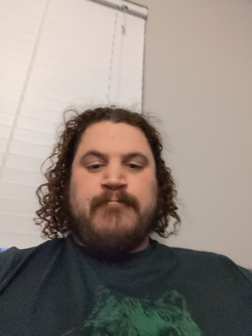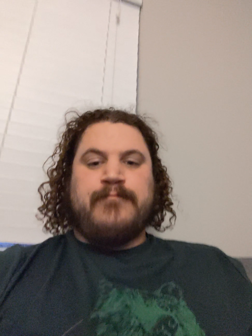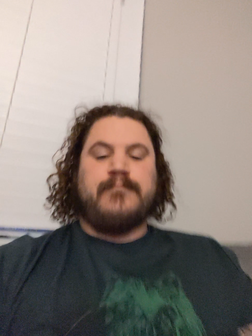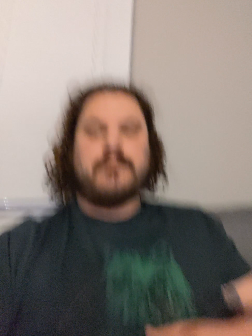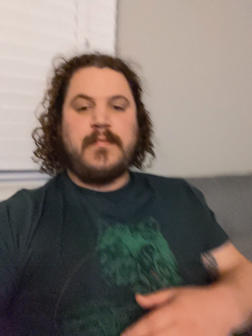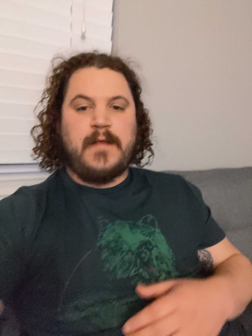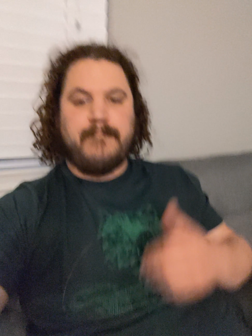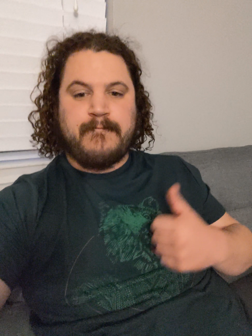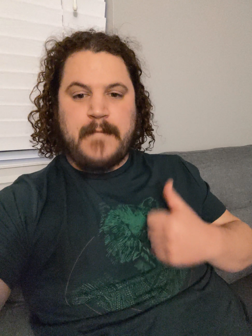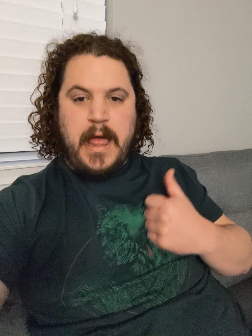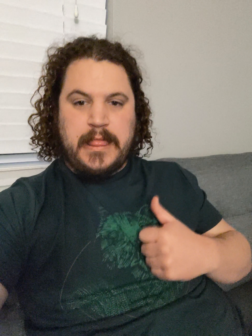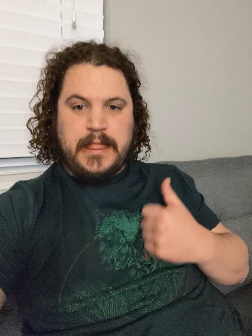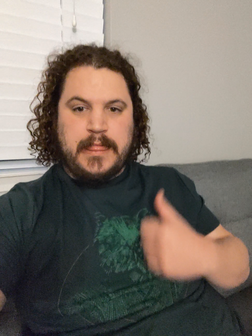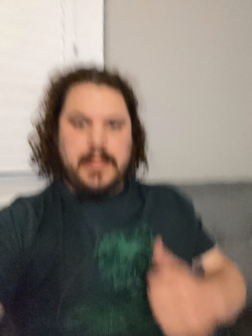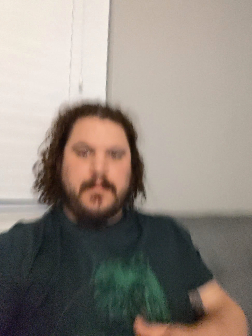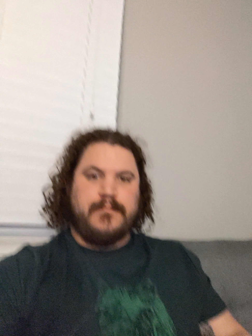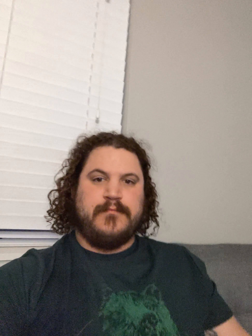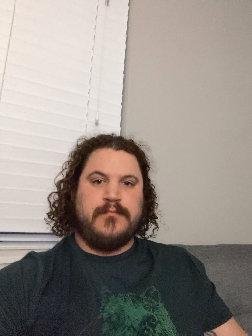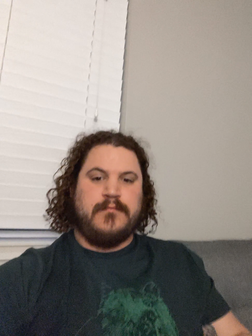bath